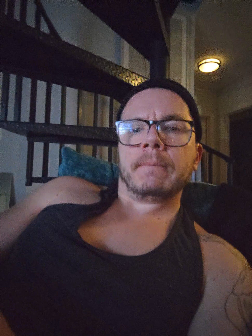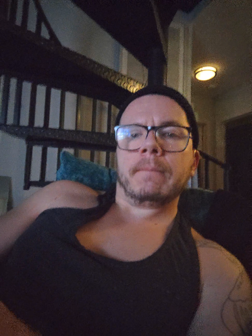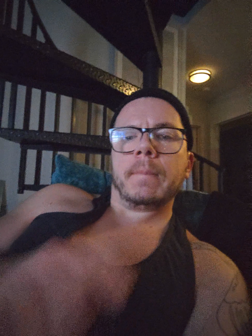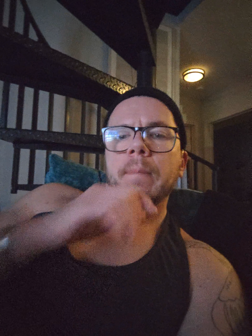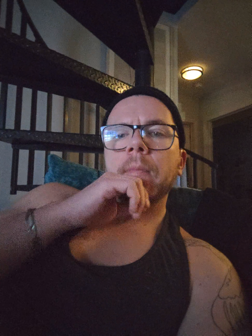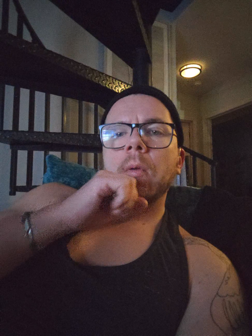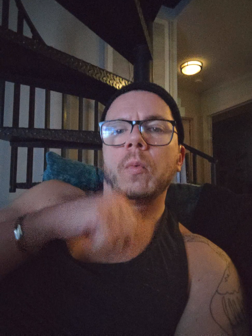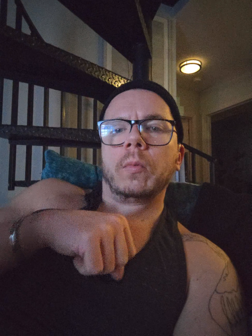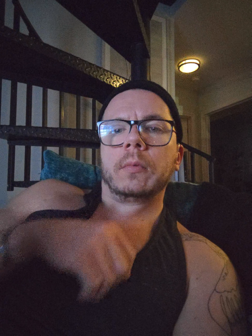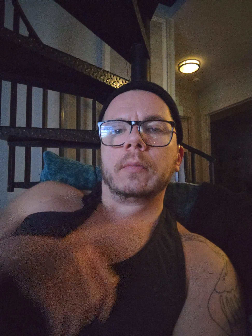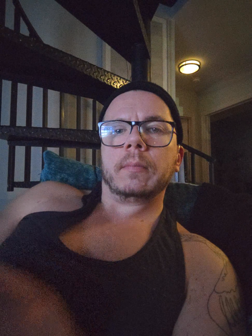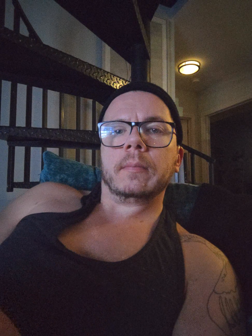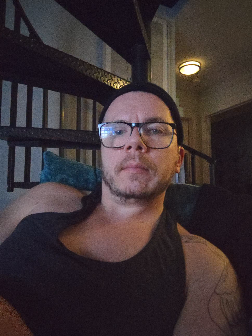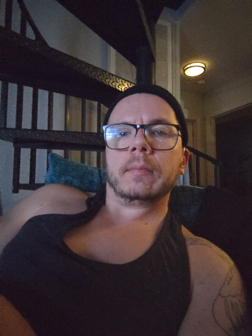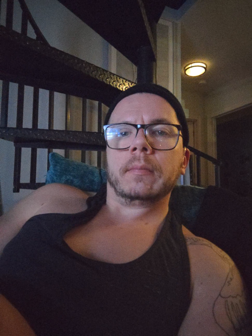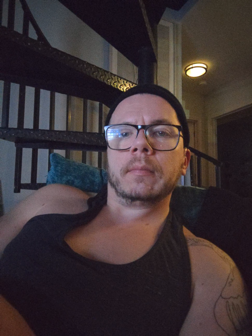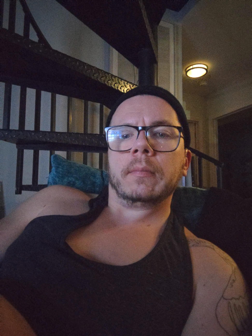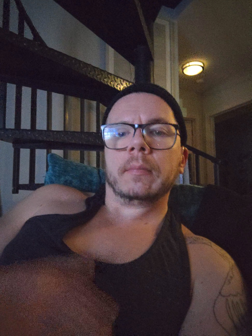old